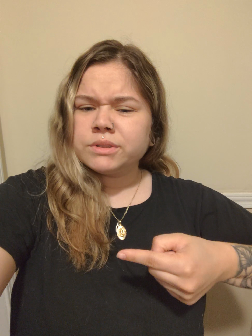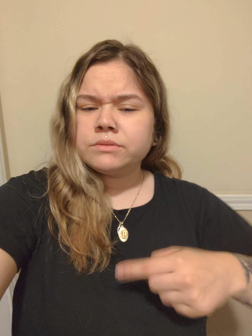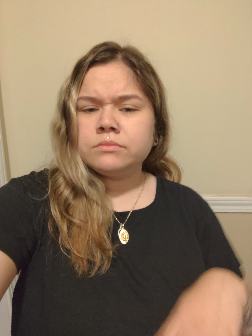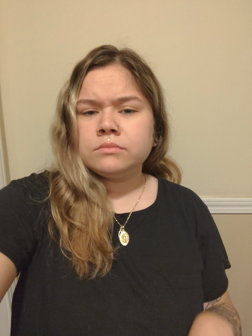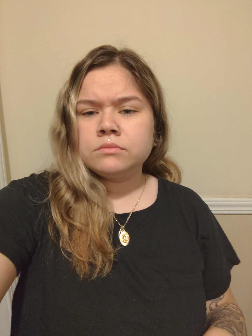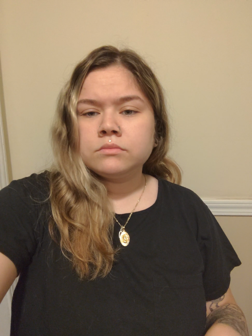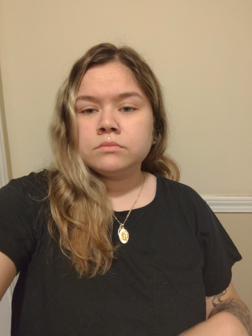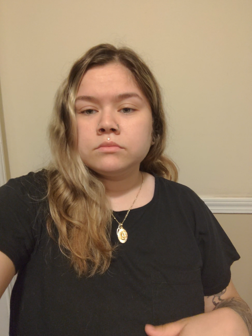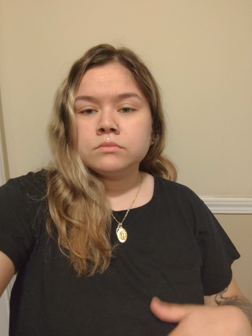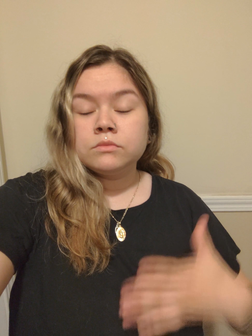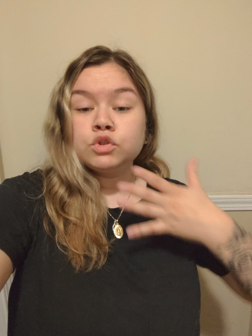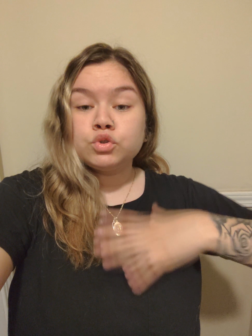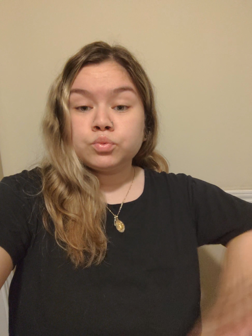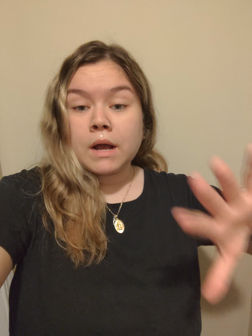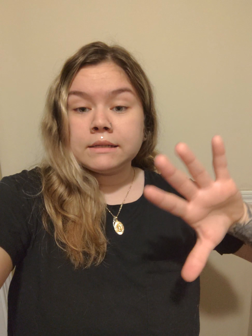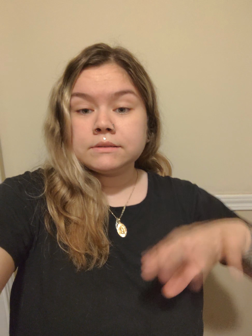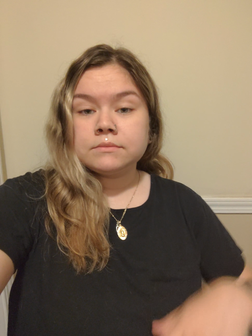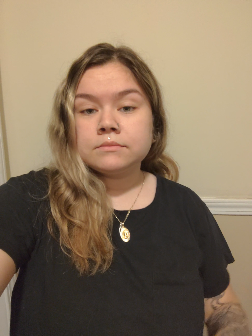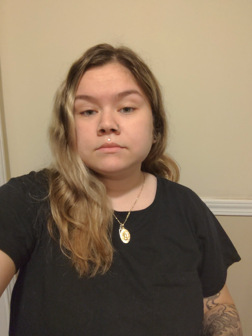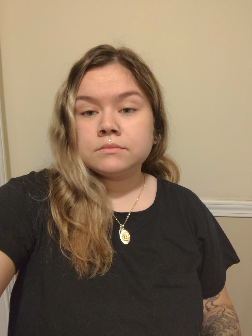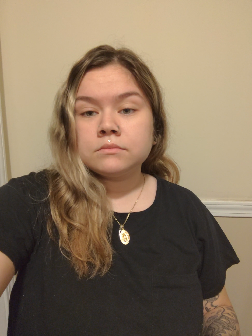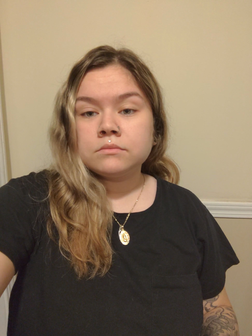dress